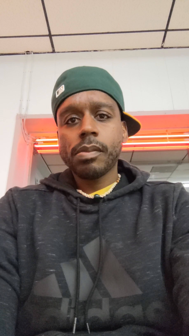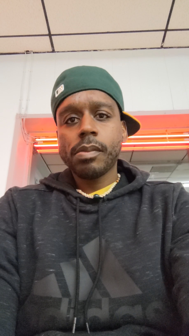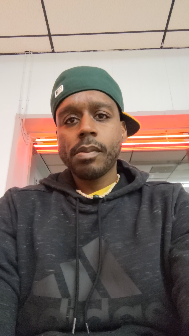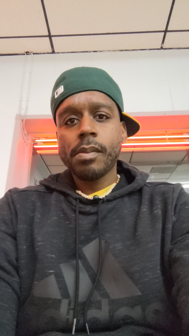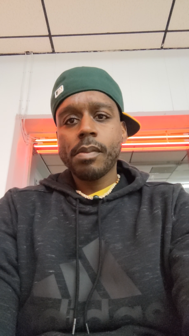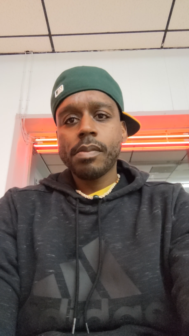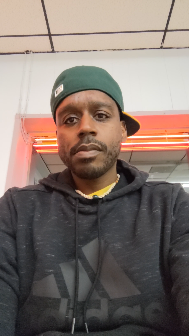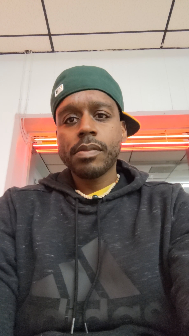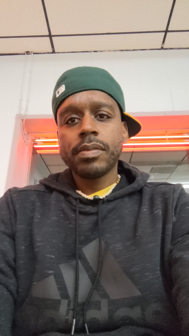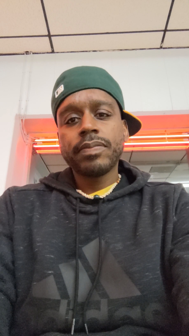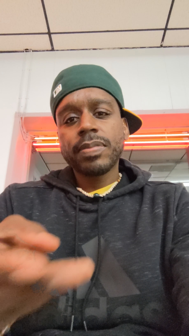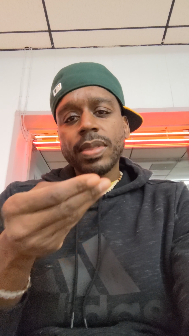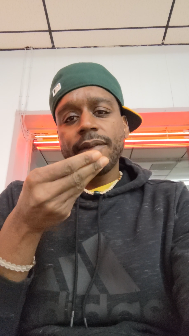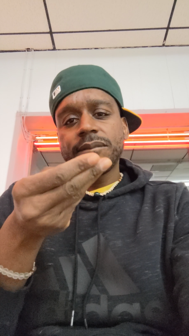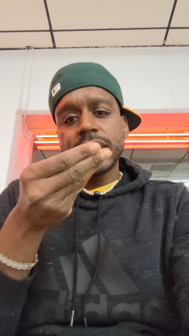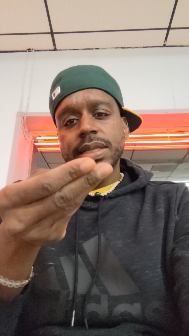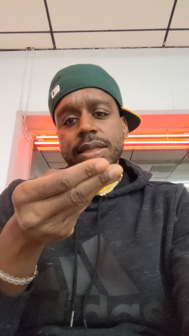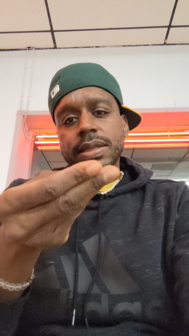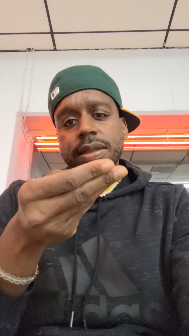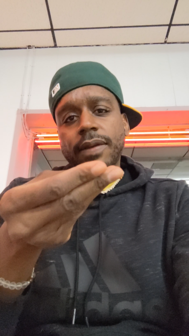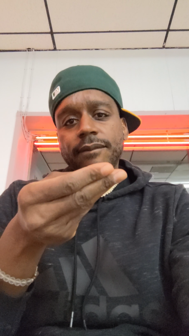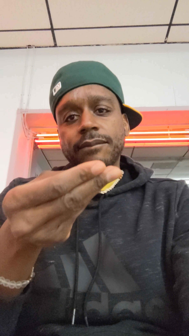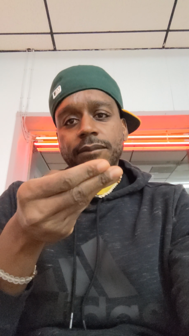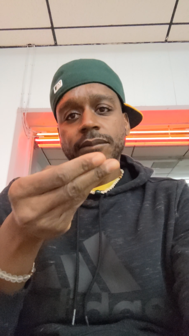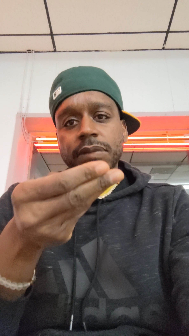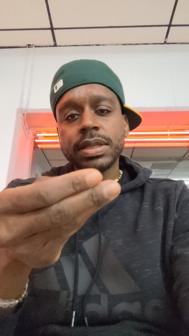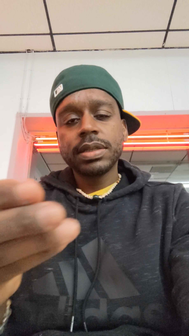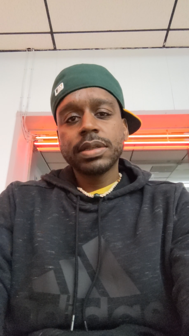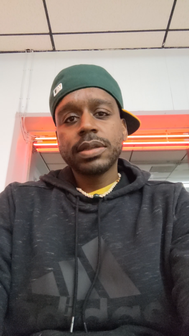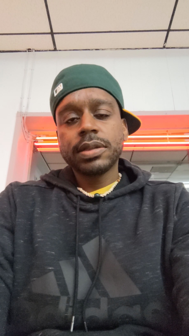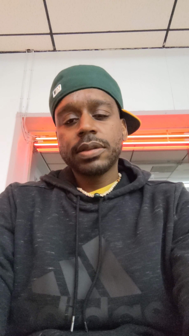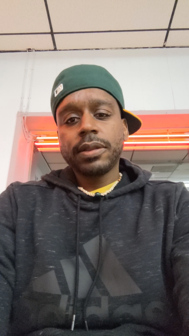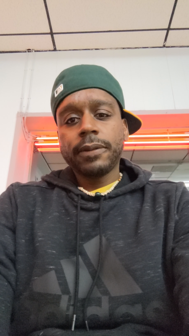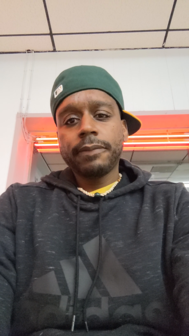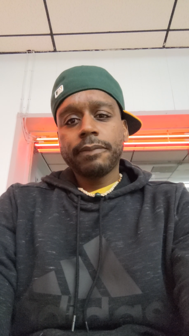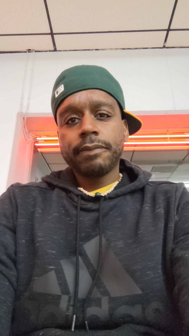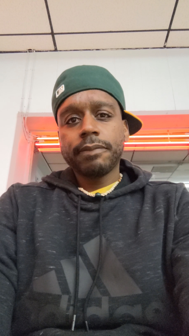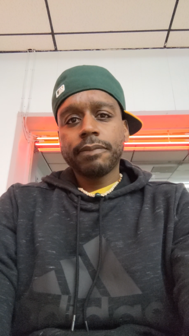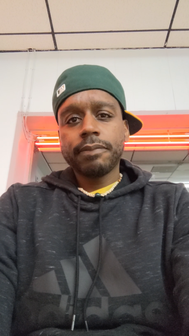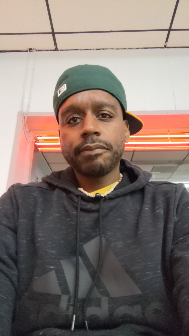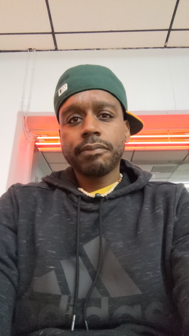feed